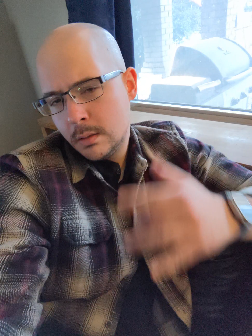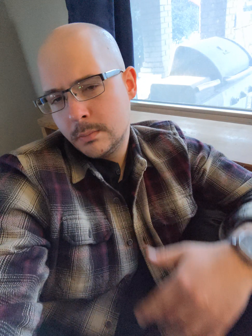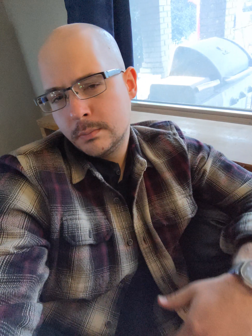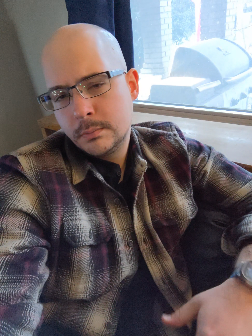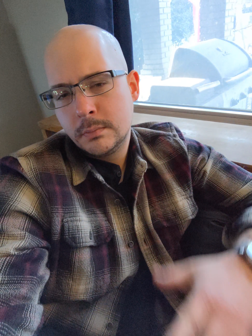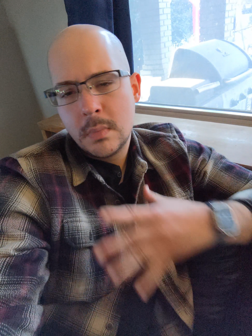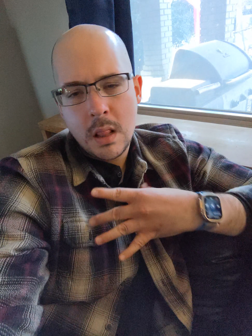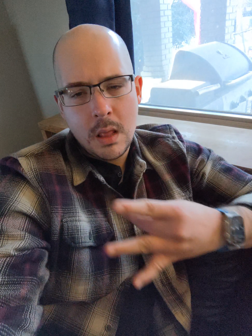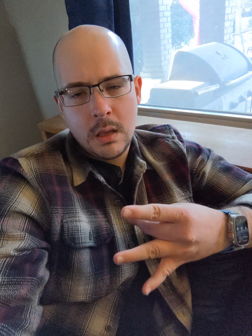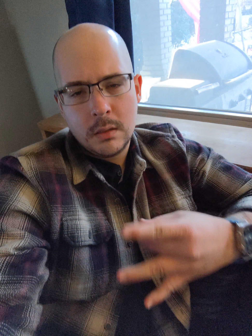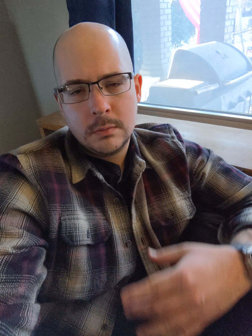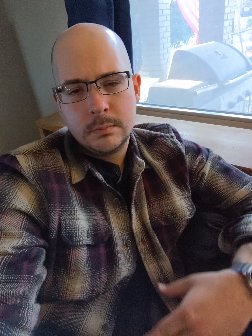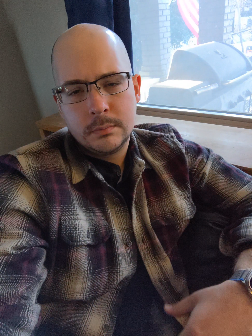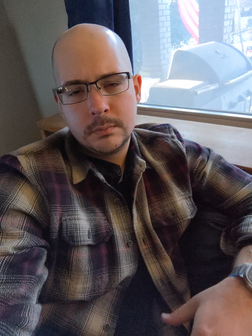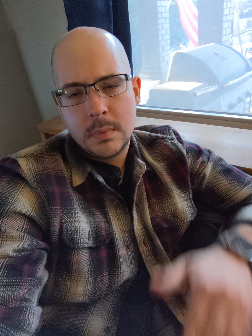like